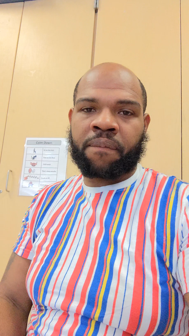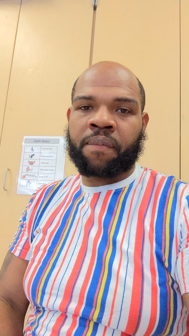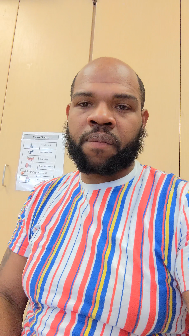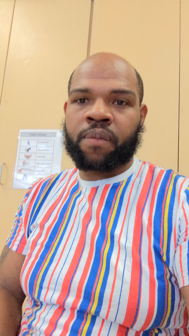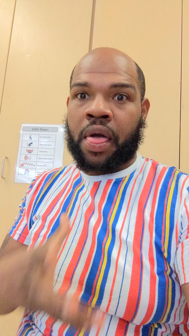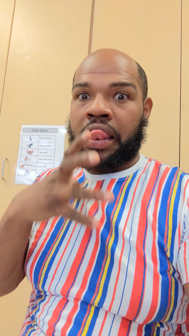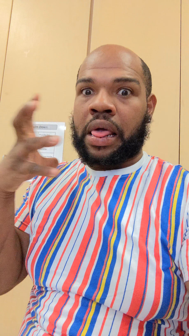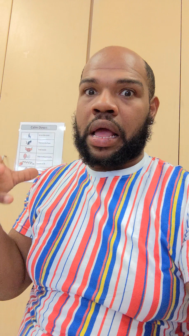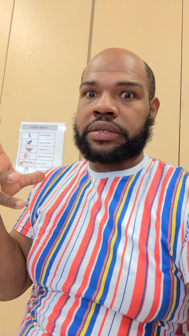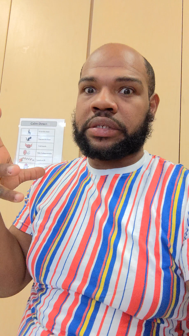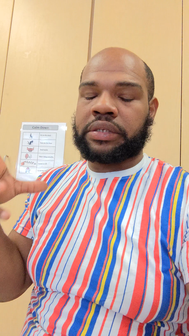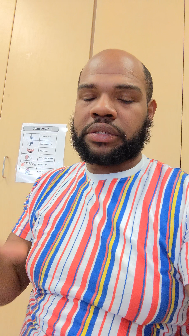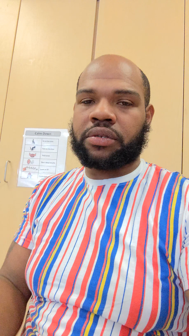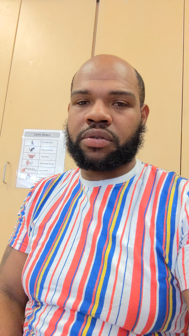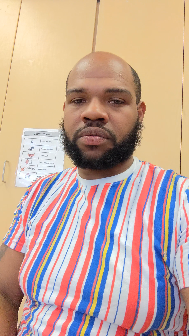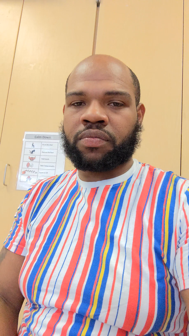a lot